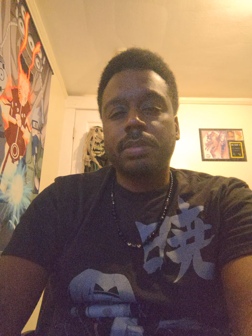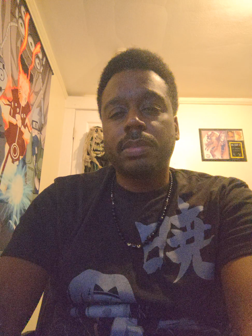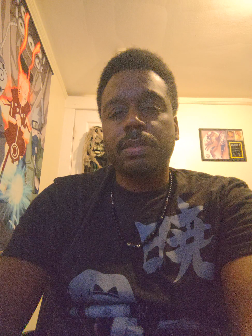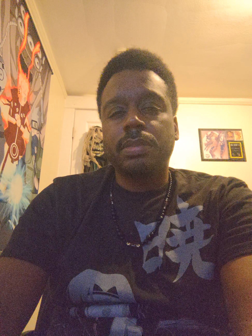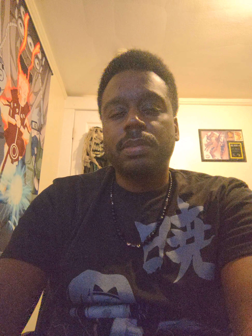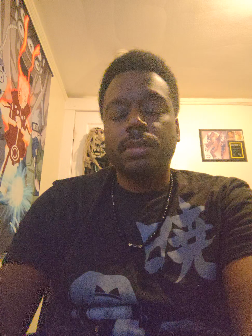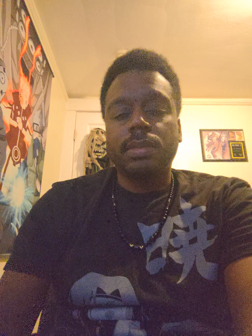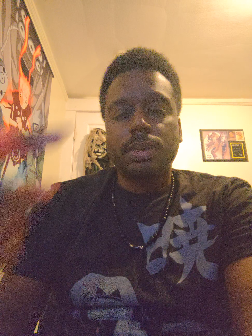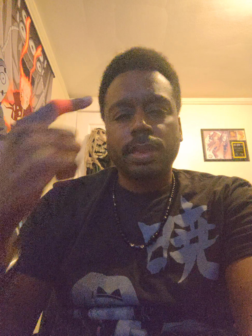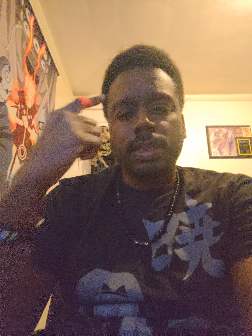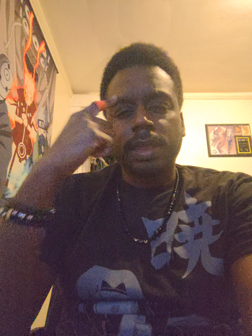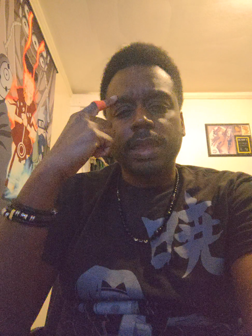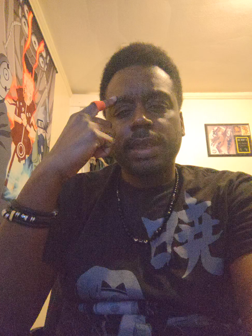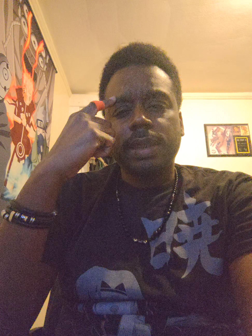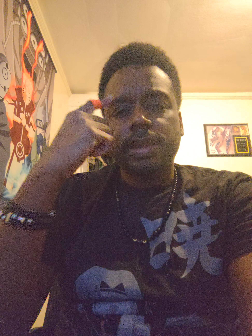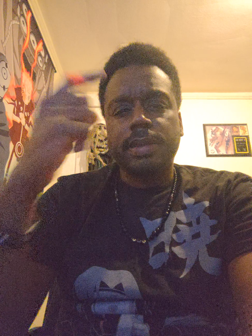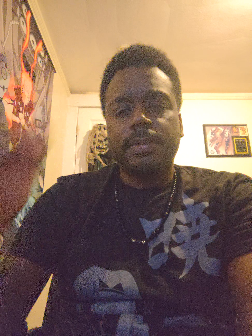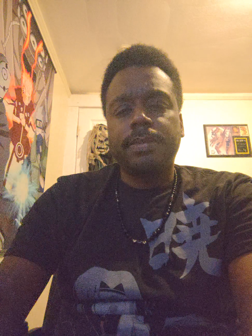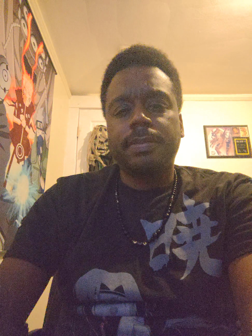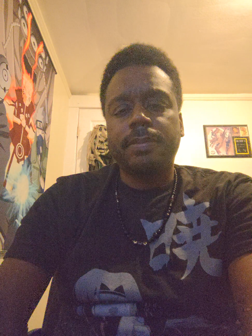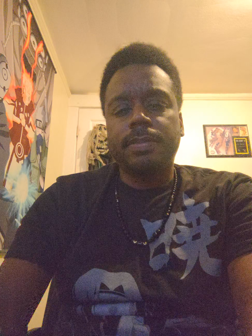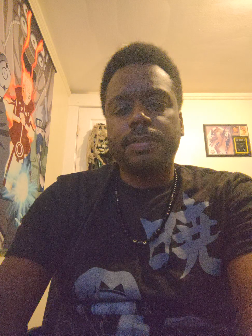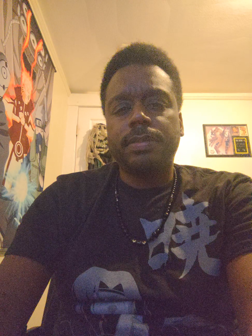think